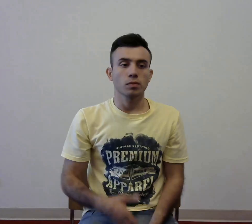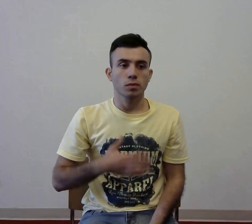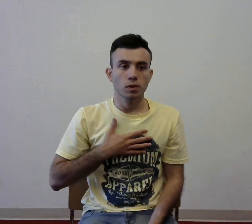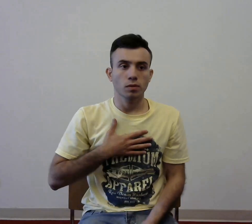mən